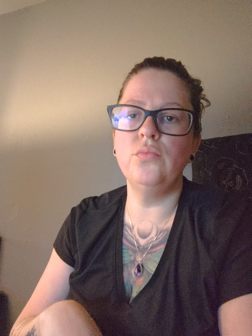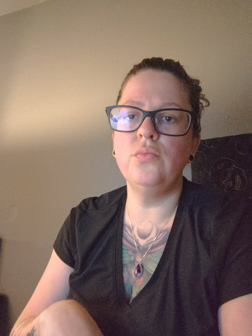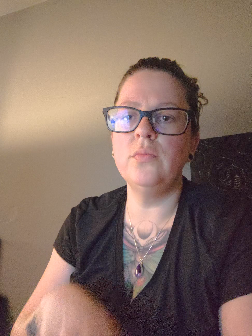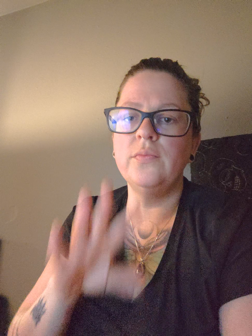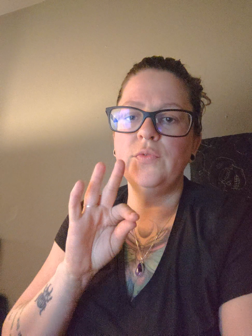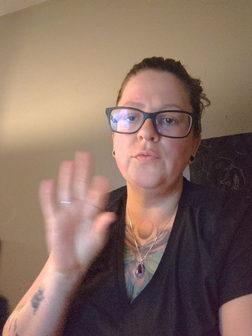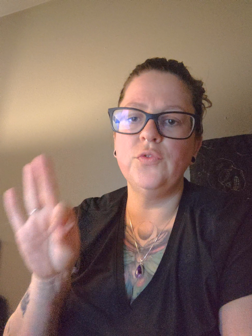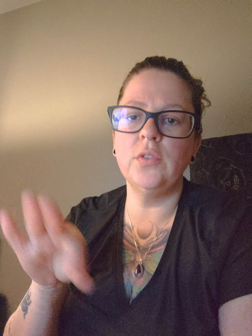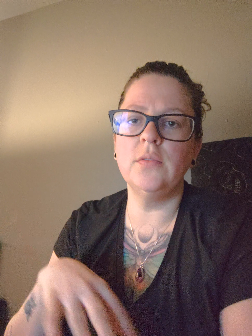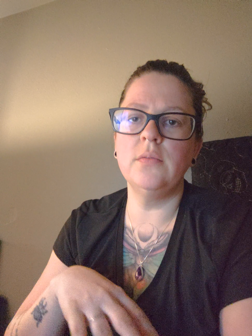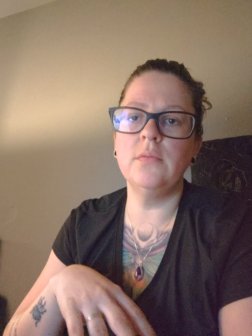french fries